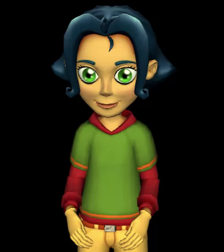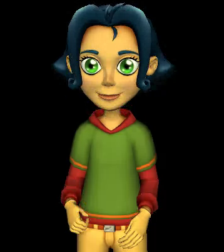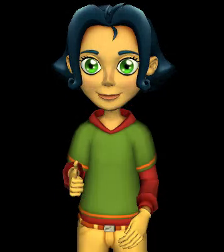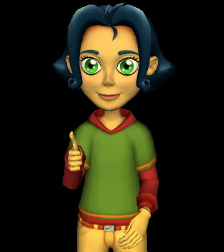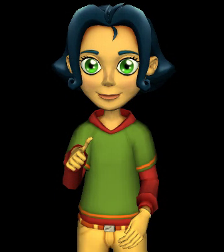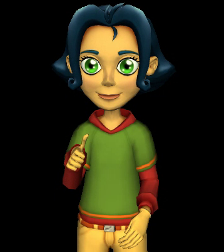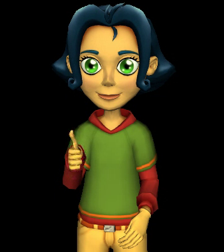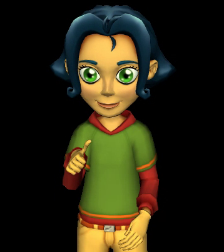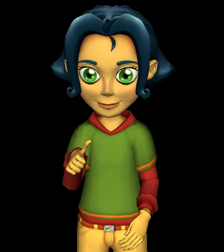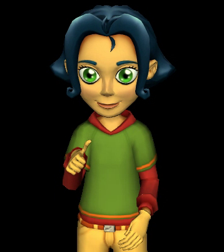أول